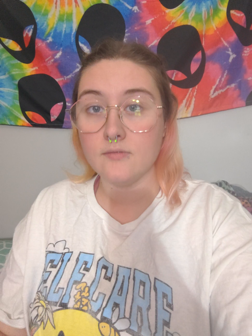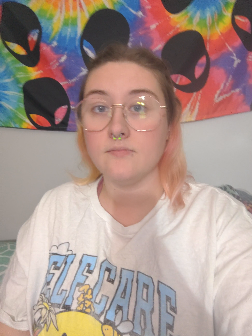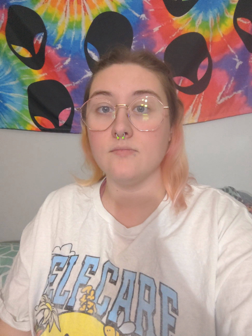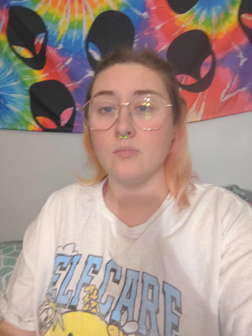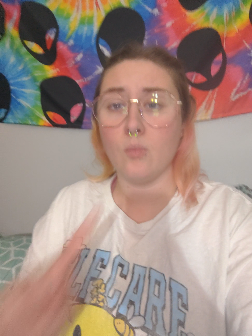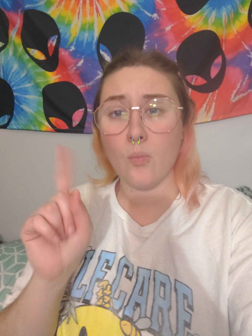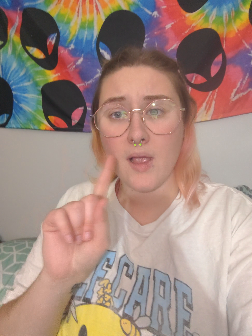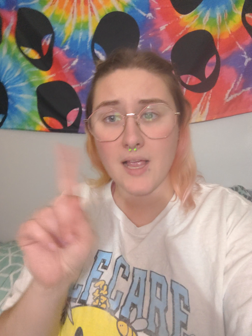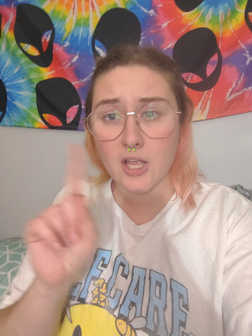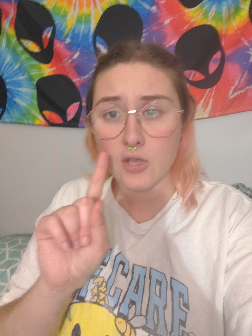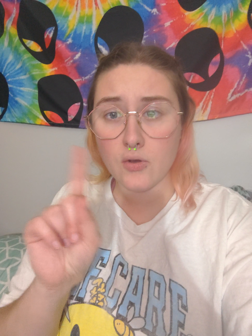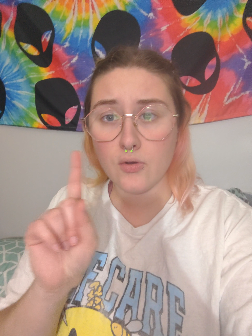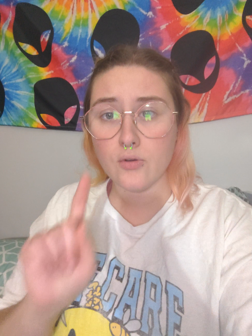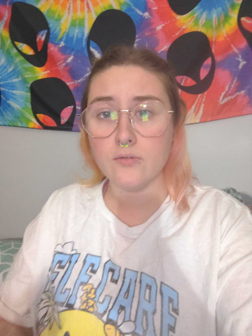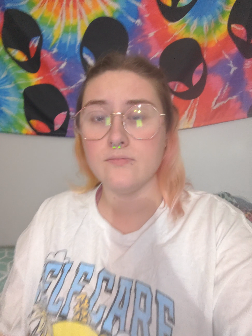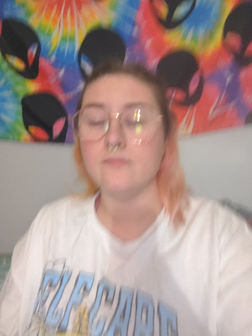where